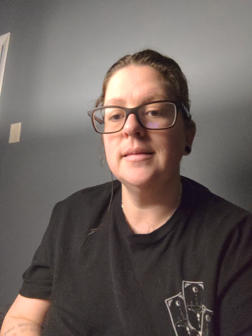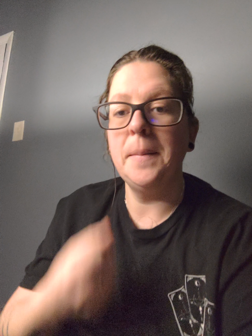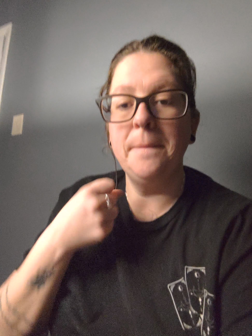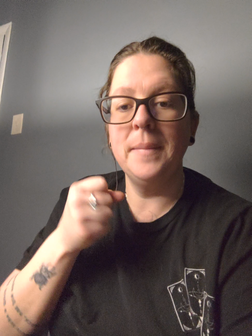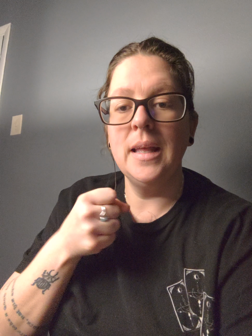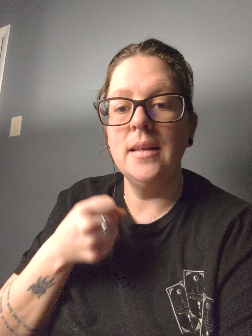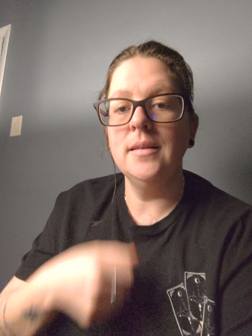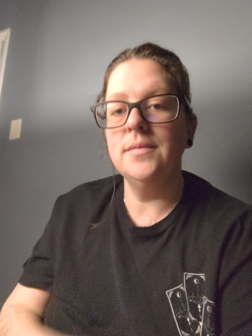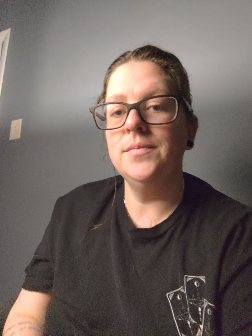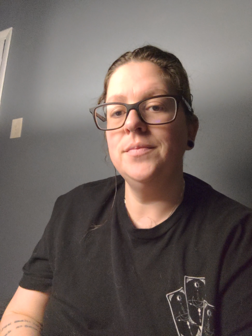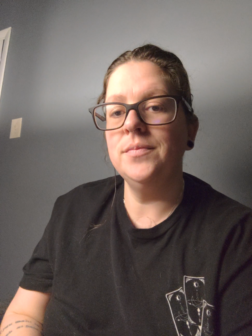make